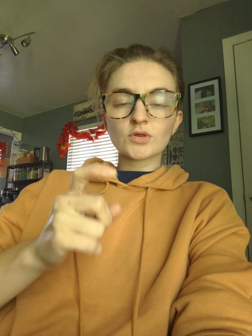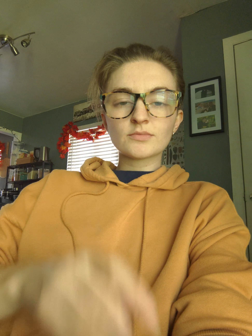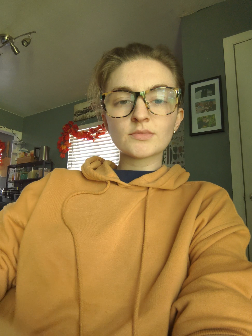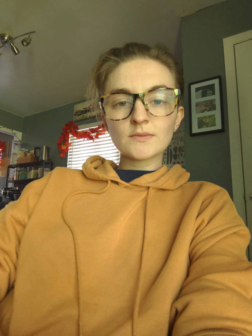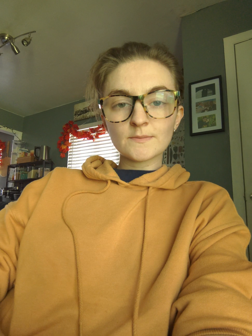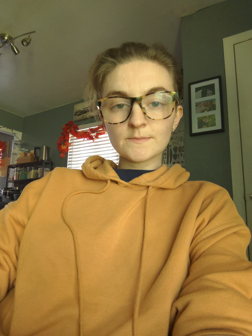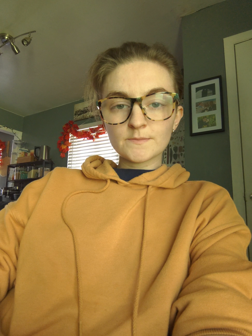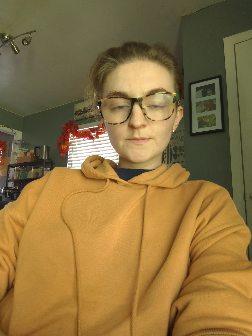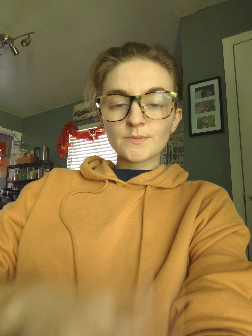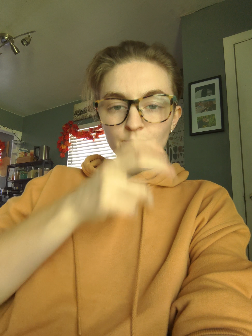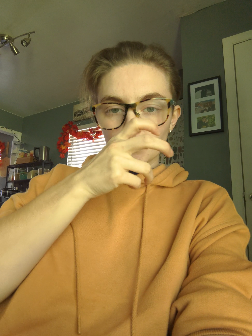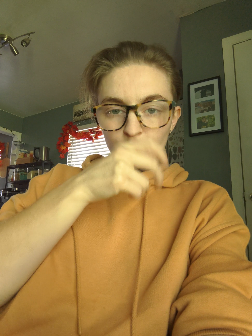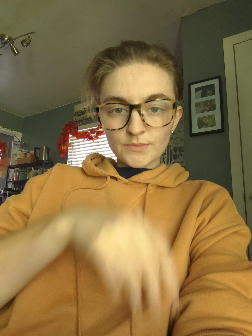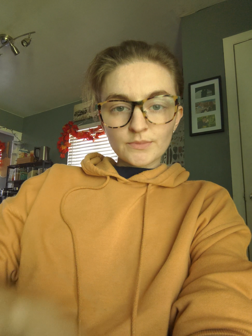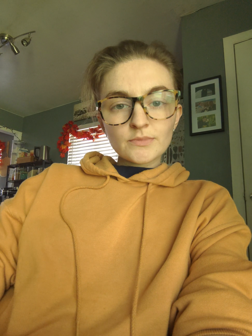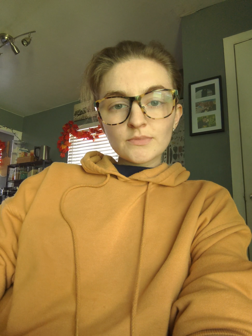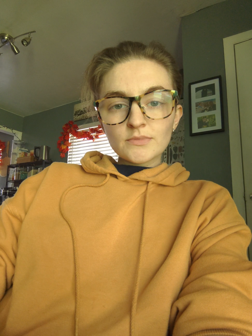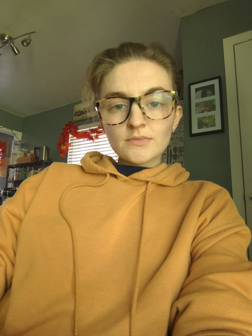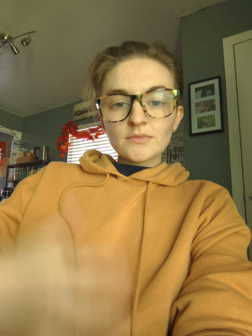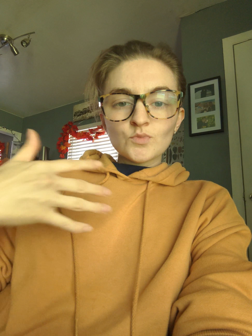ant